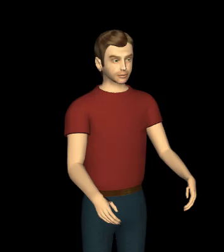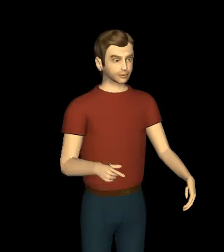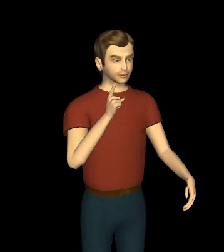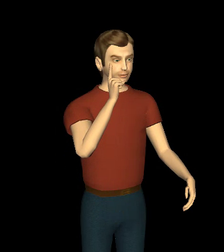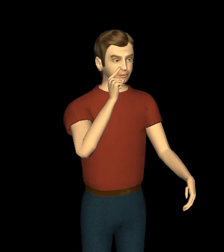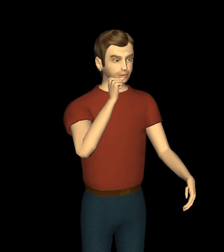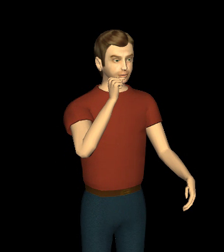أب